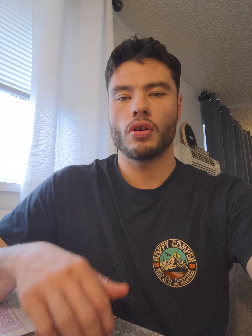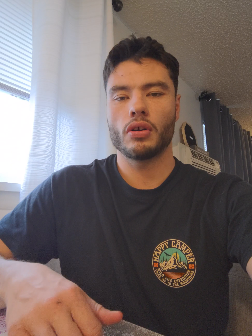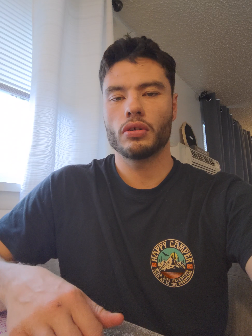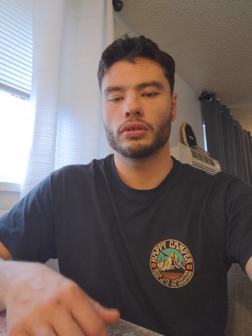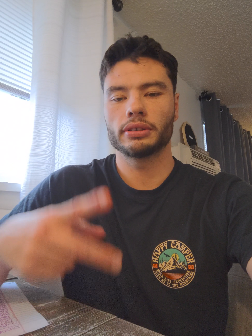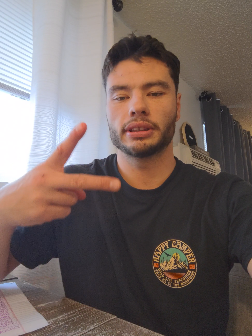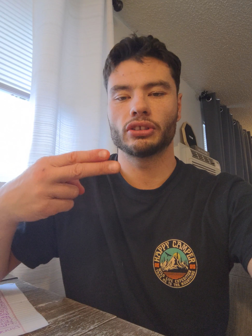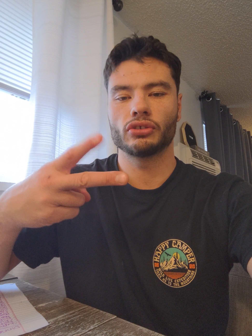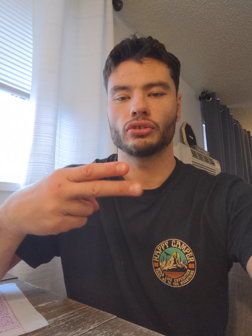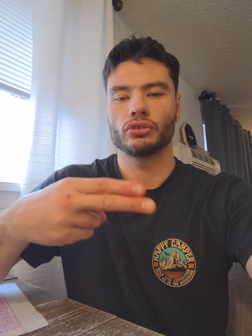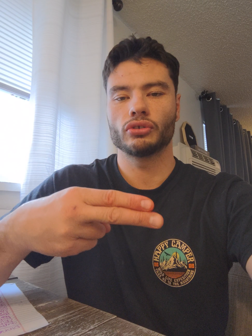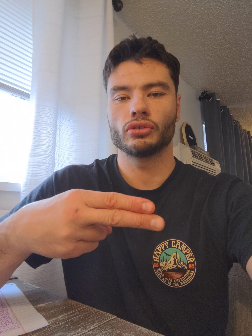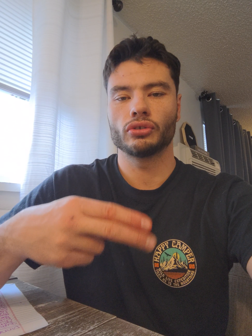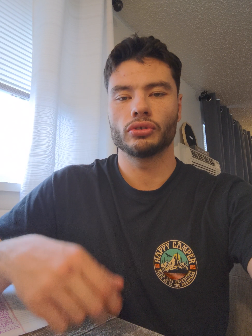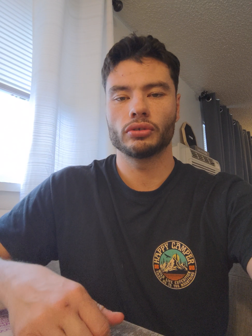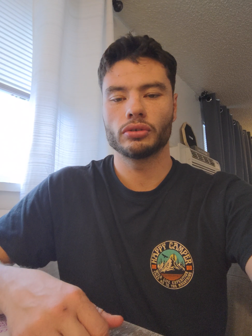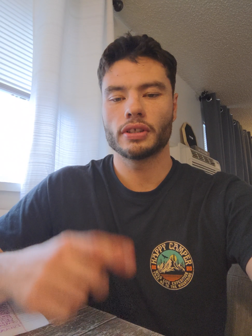scissors